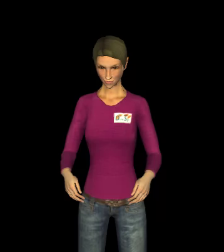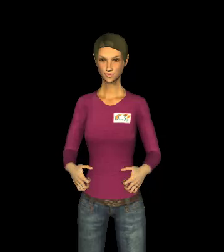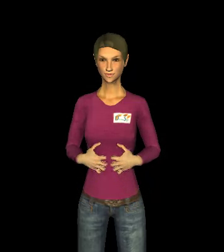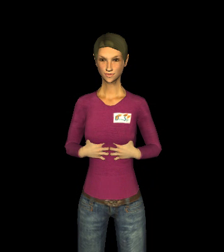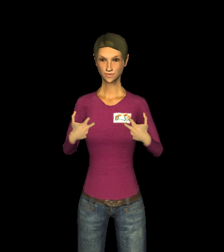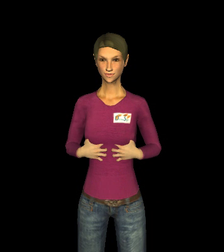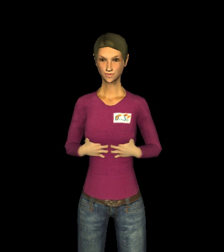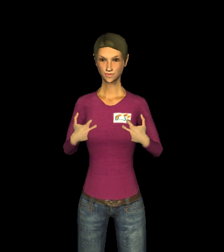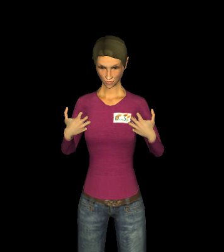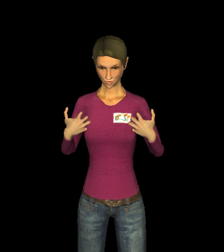غاضب